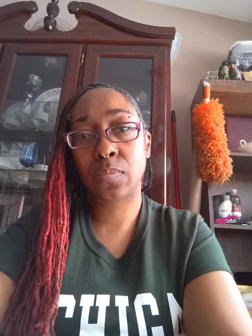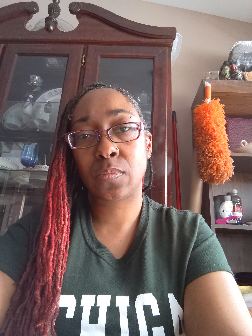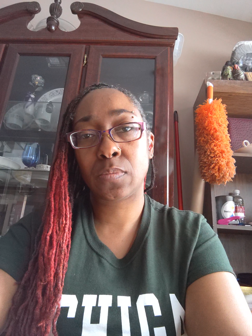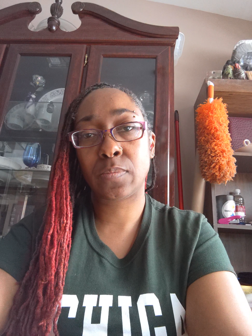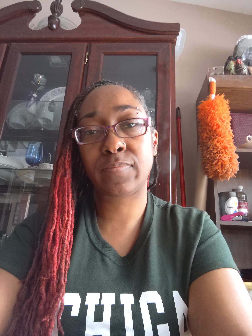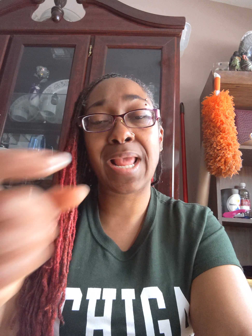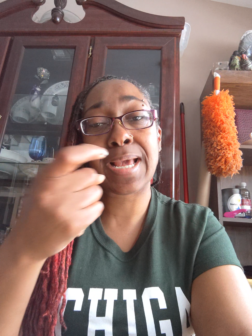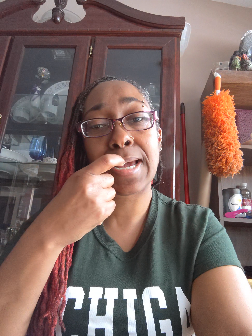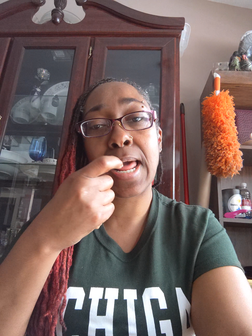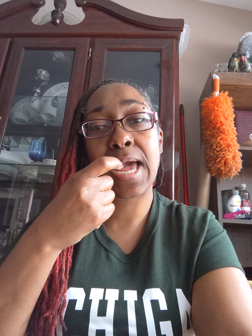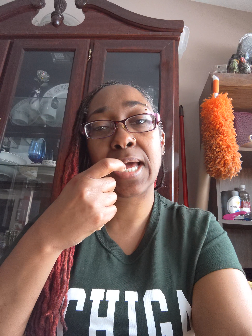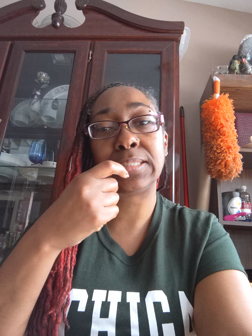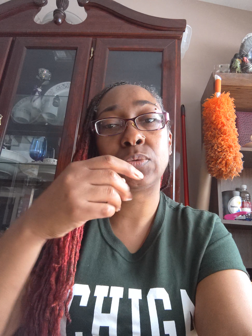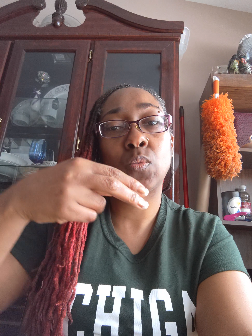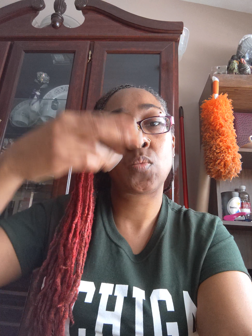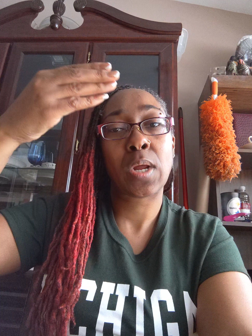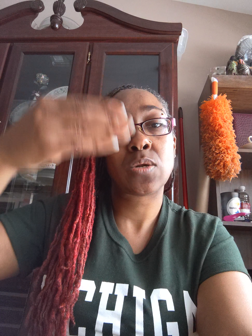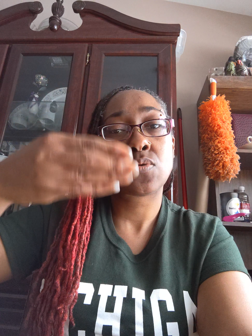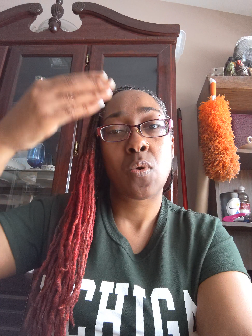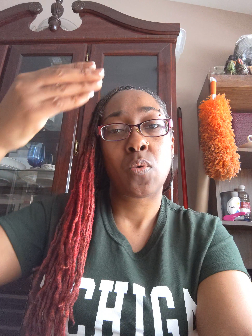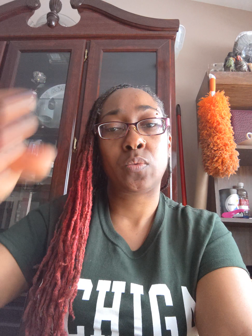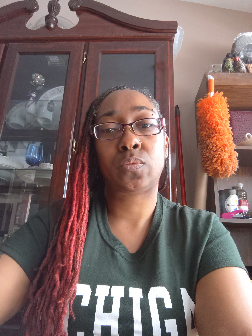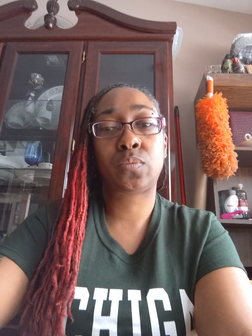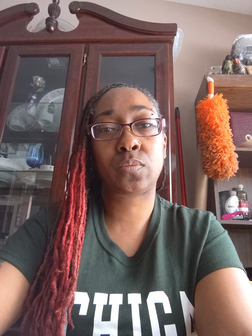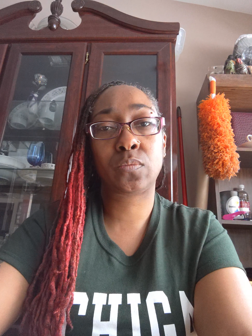window